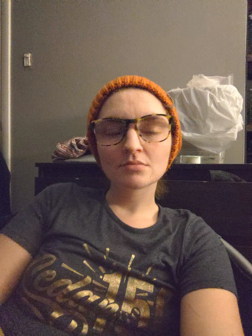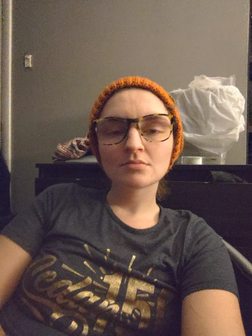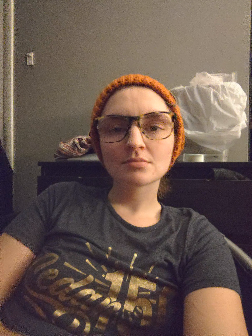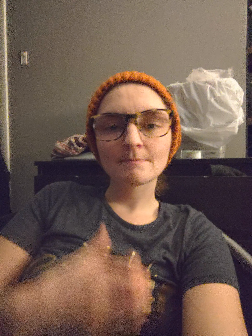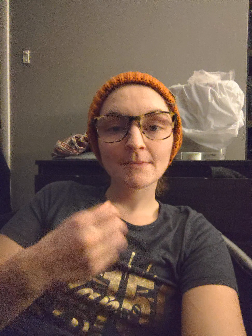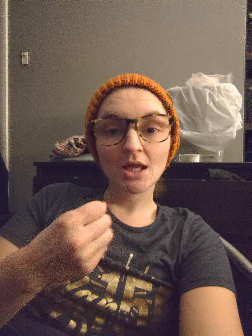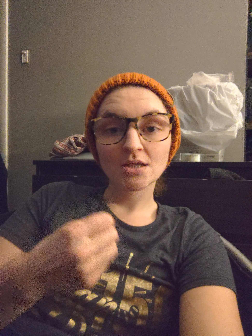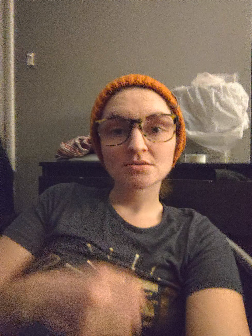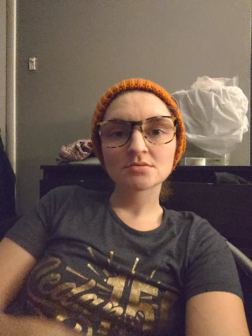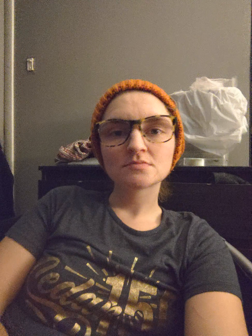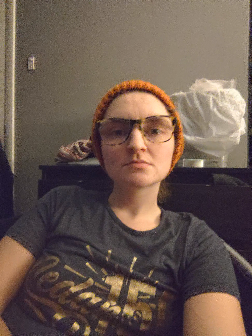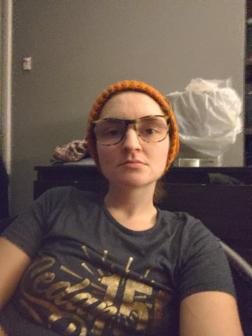milk